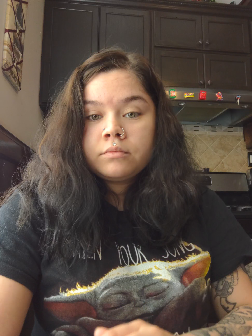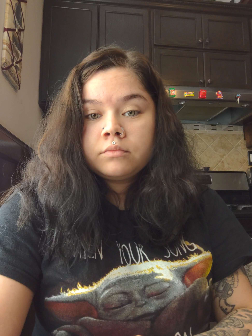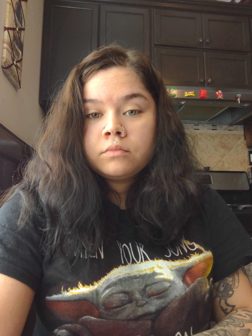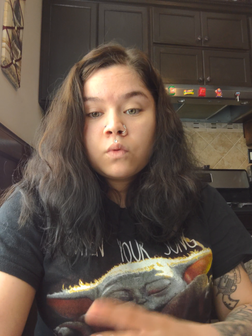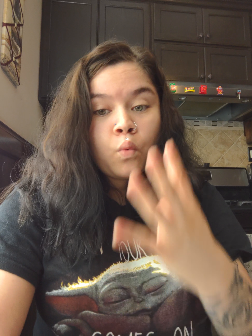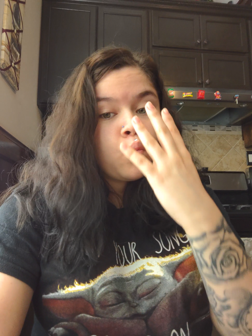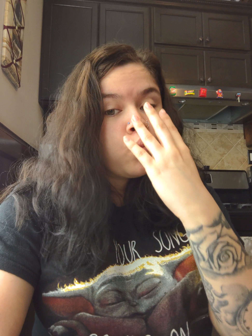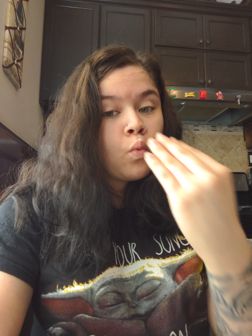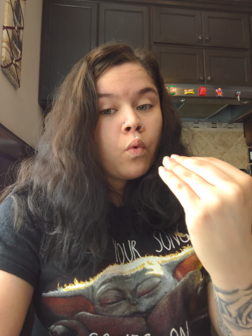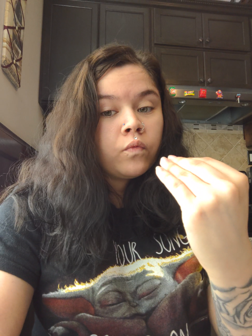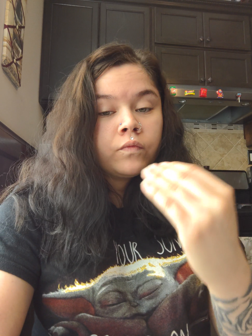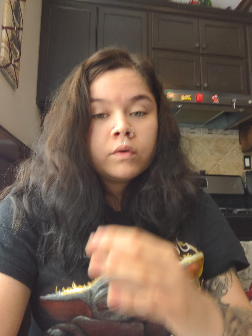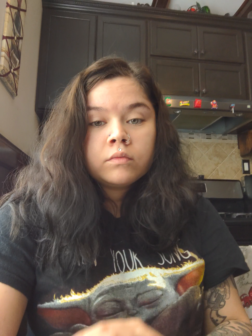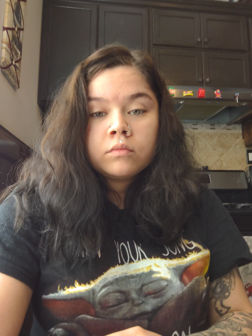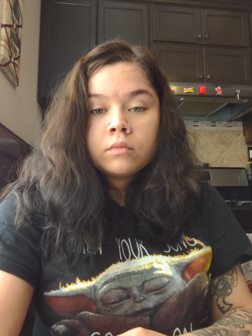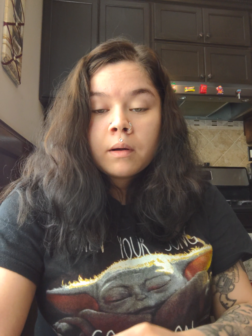wolf